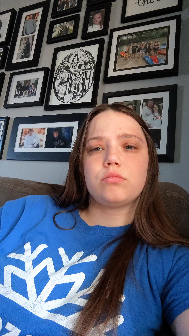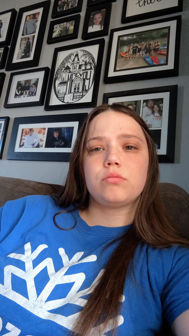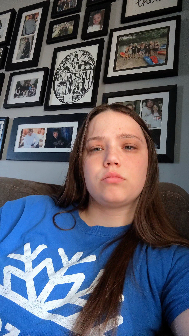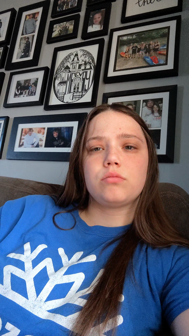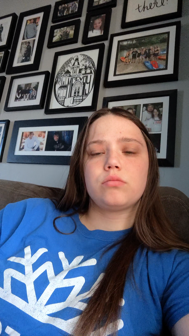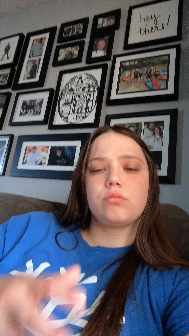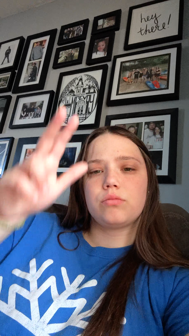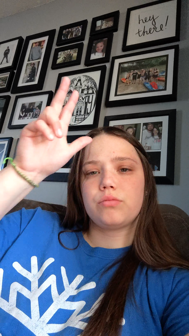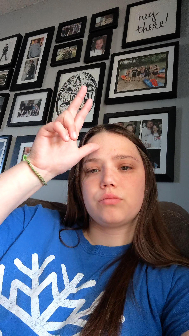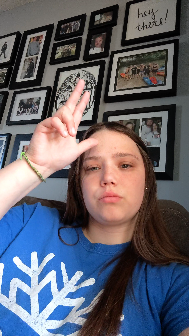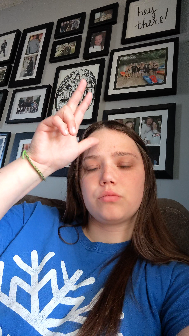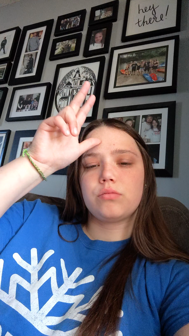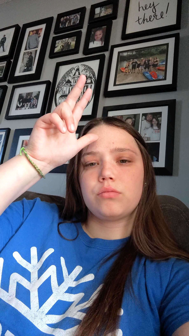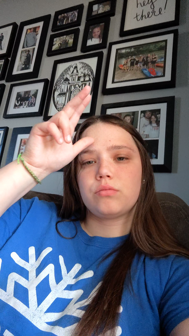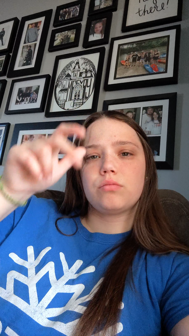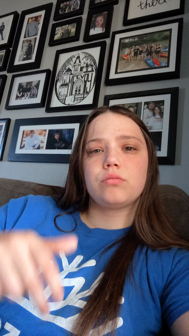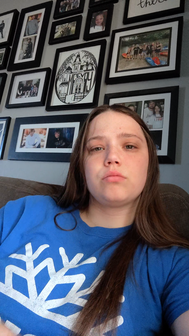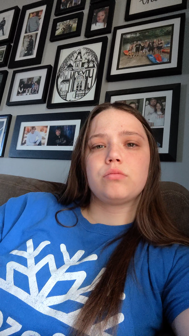rooster